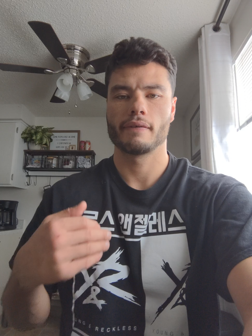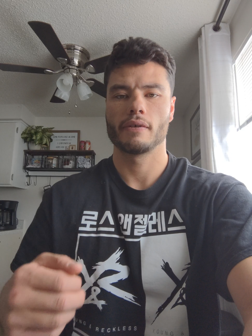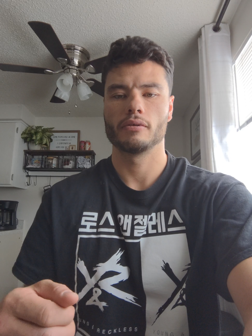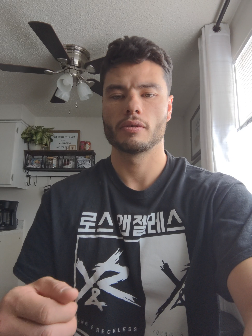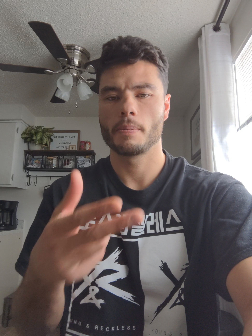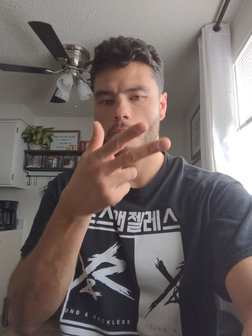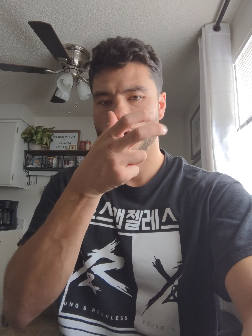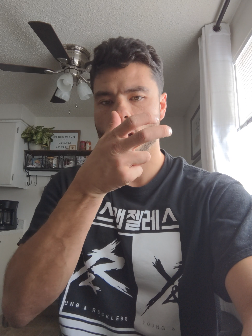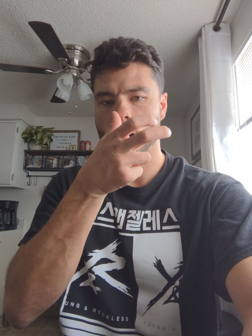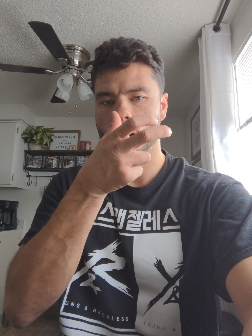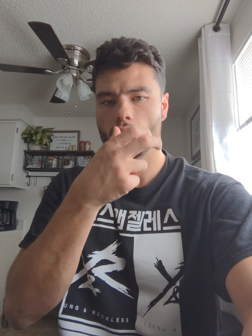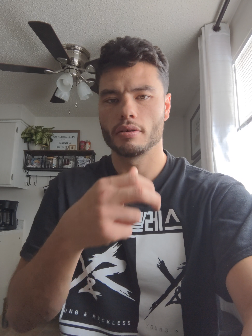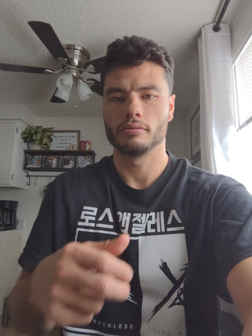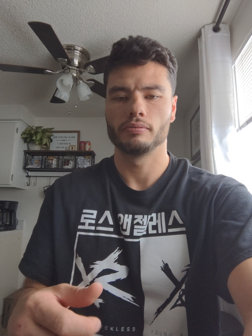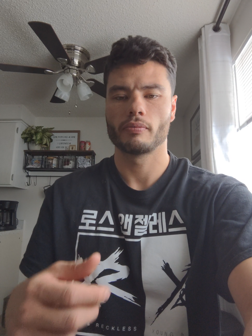bug